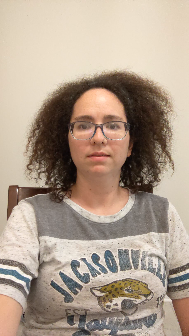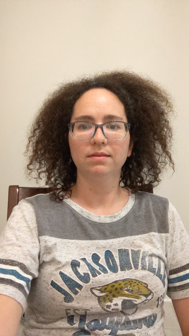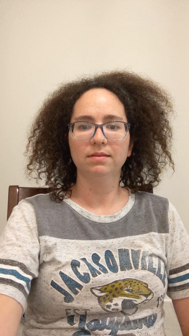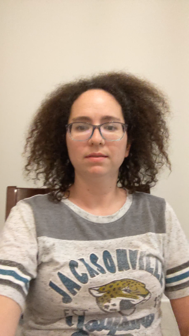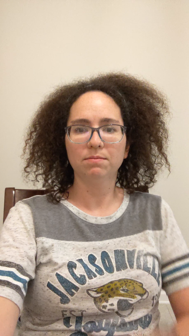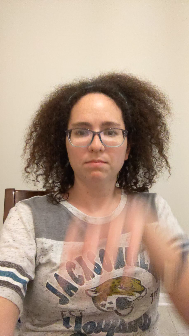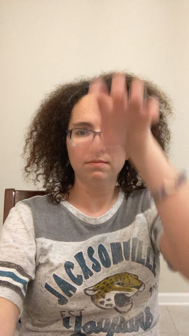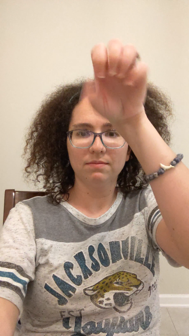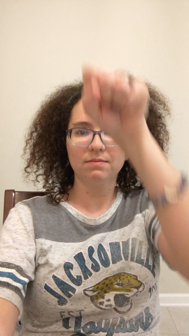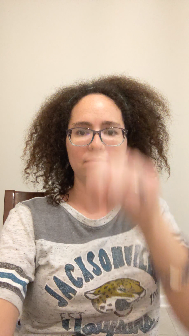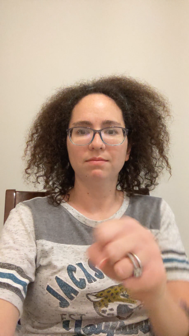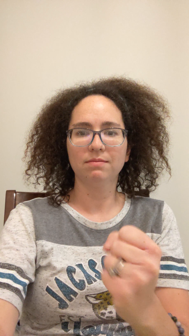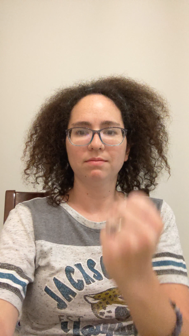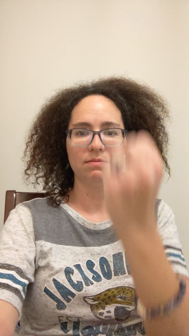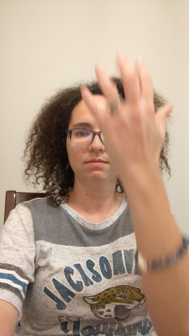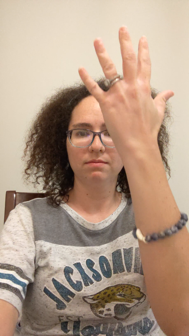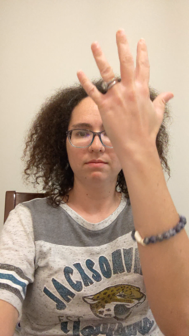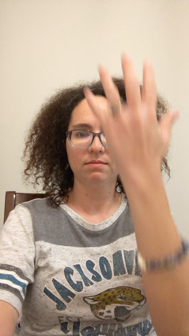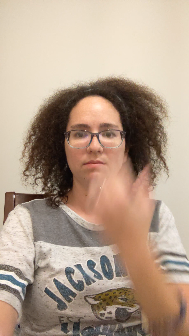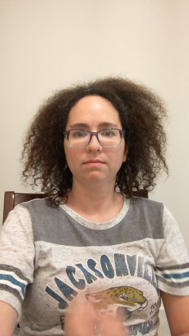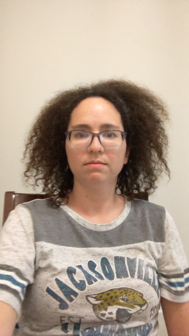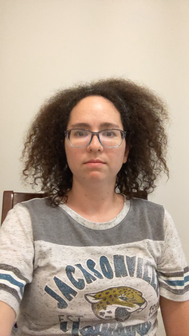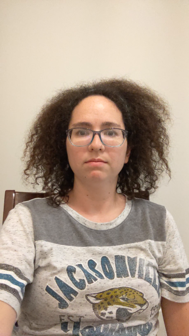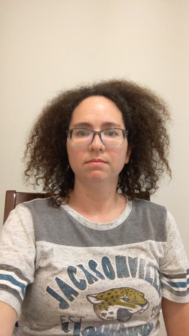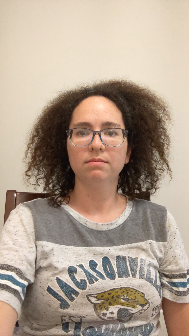gloves